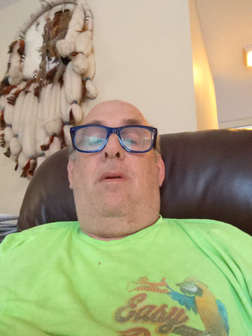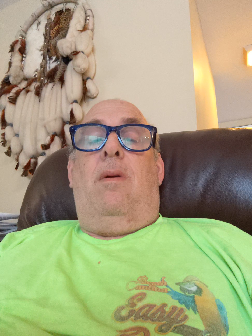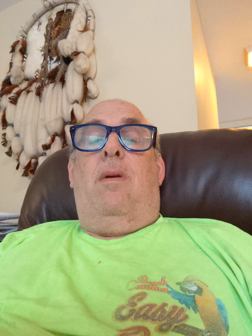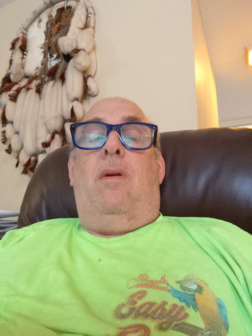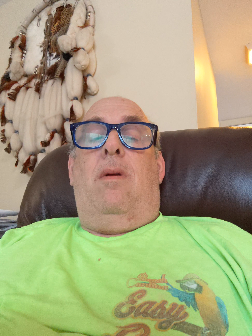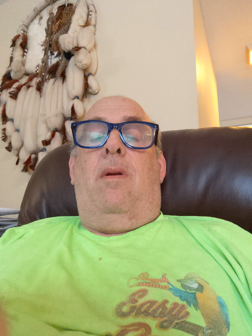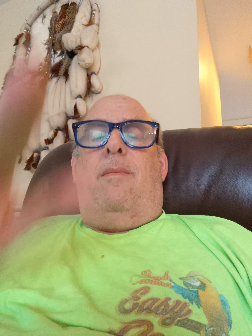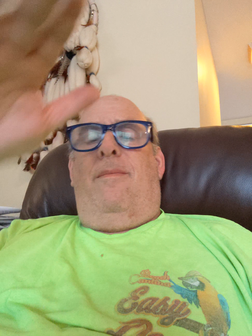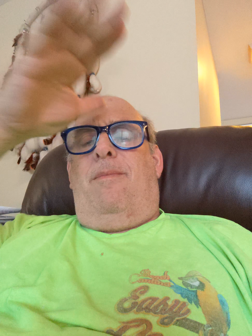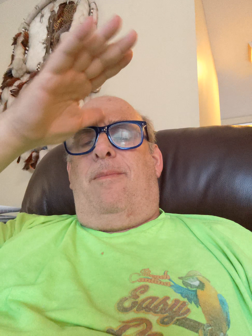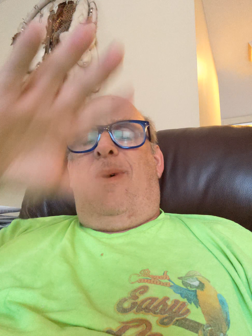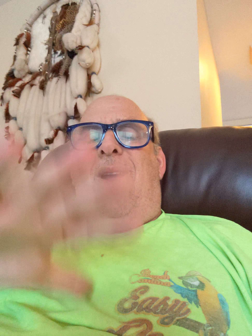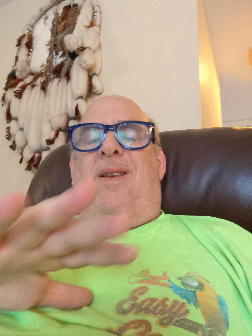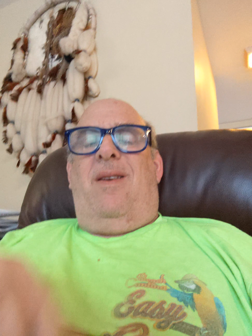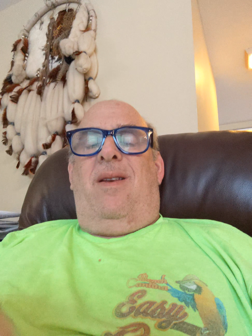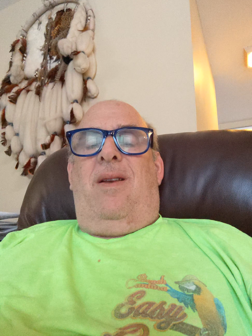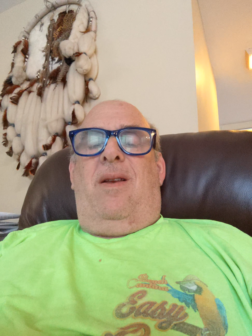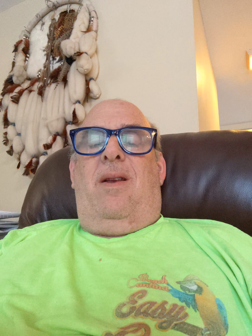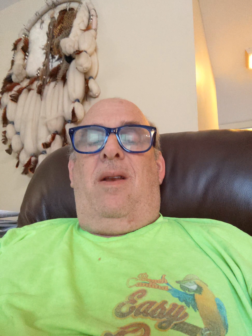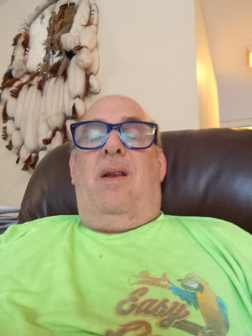man